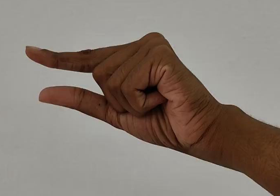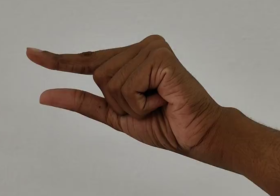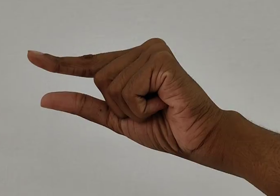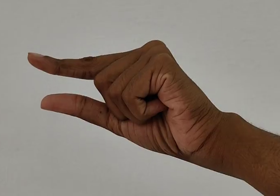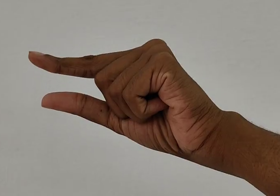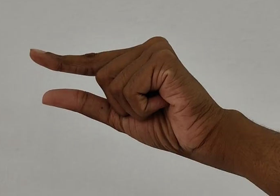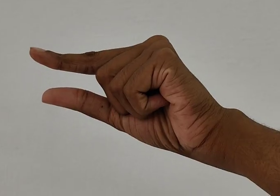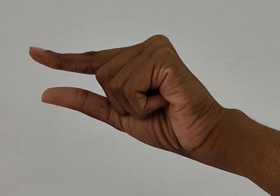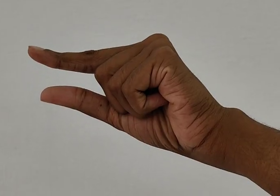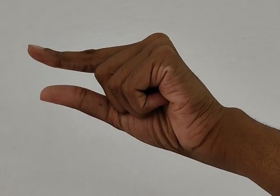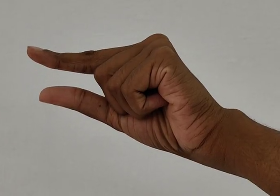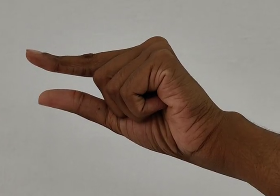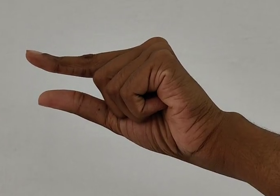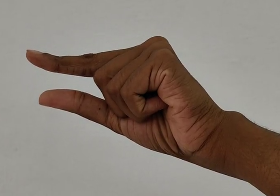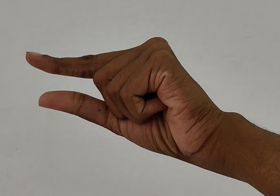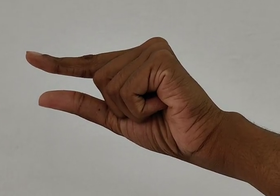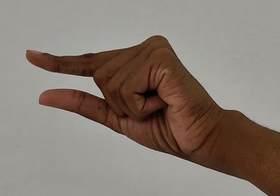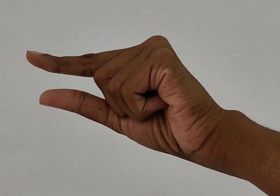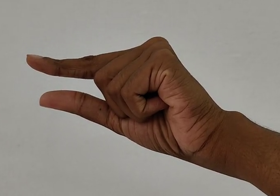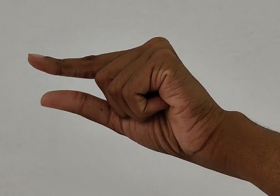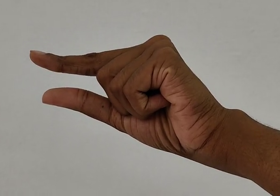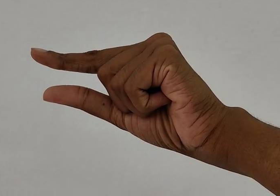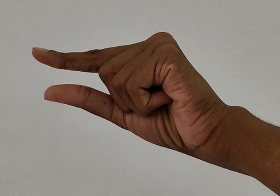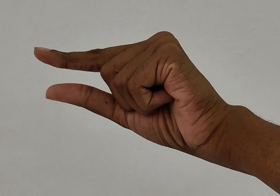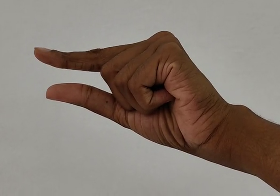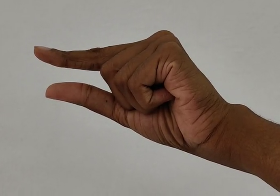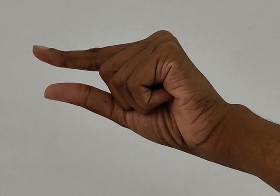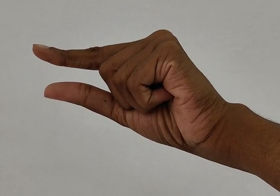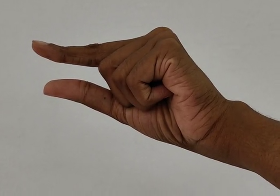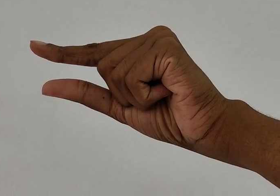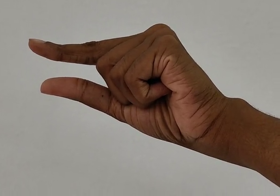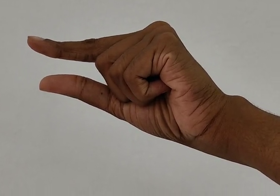ഉ